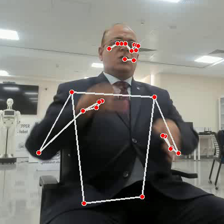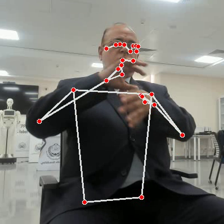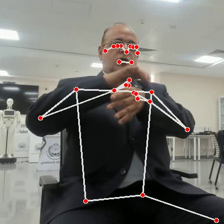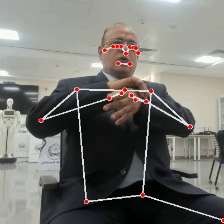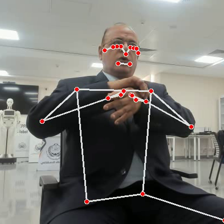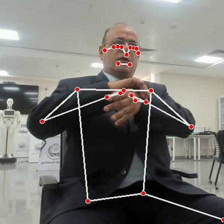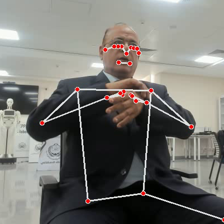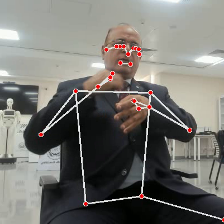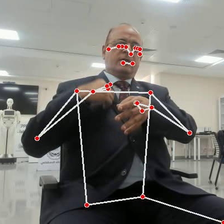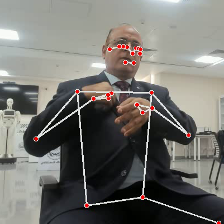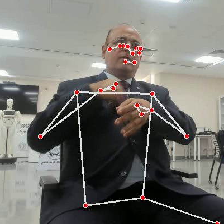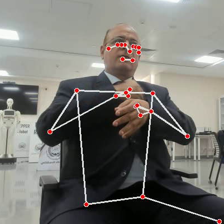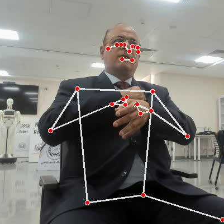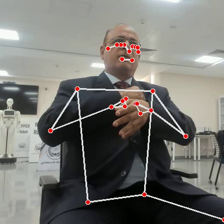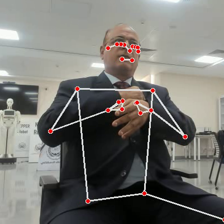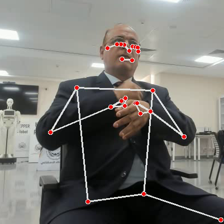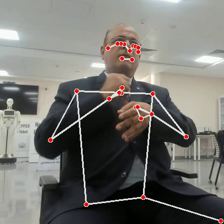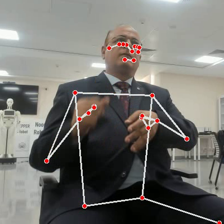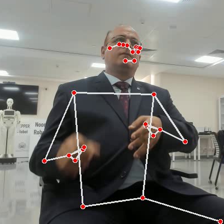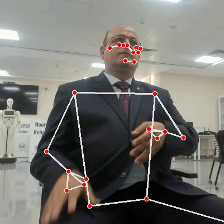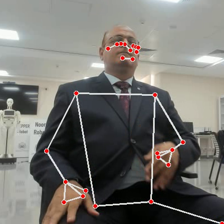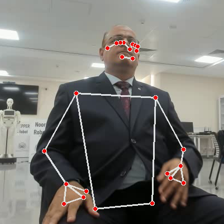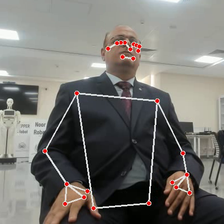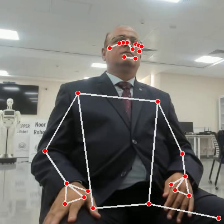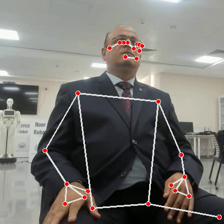docktor